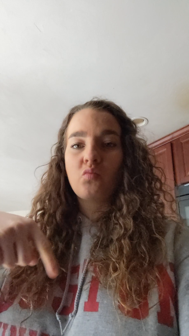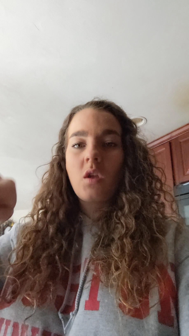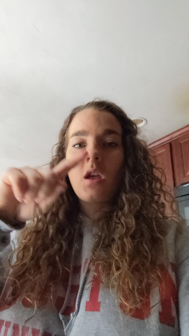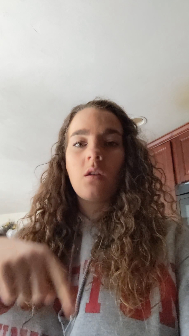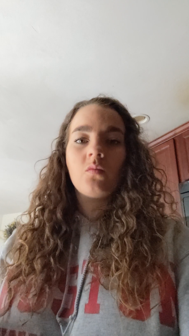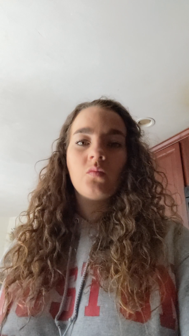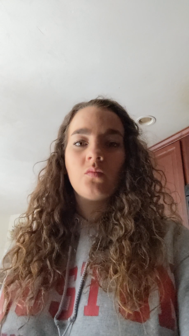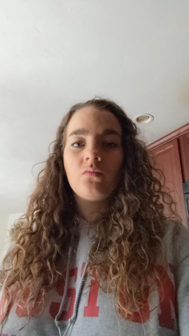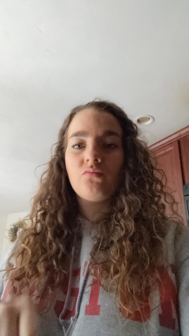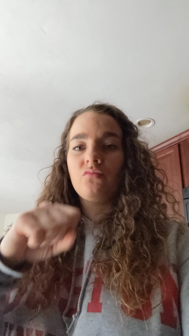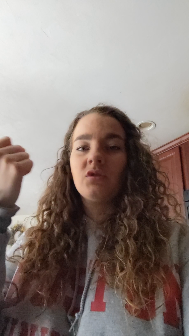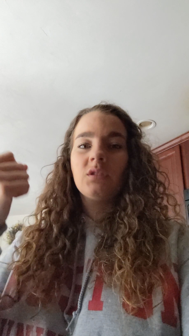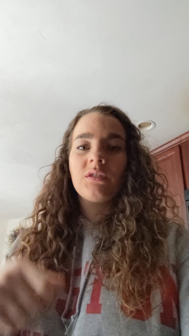break